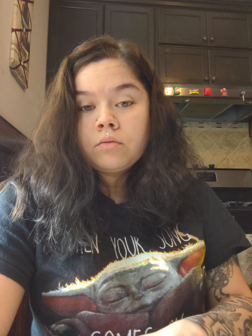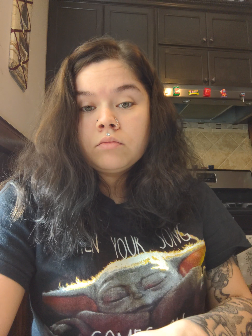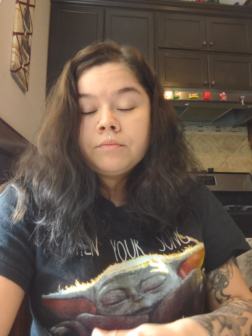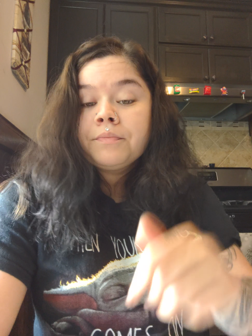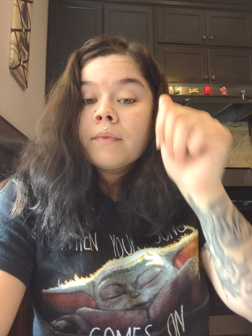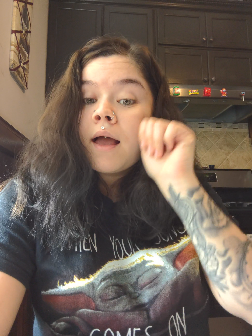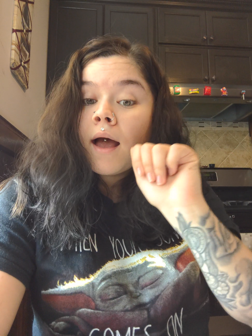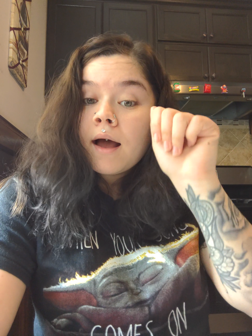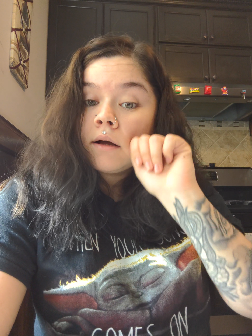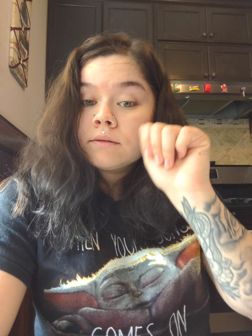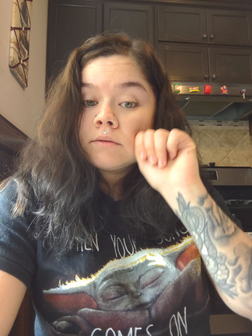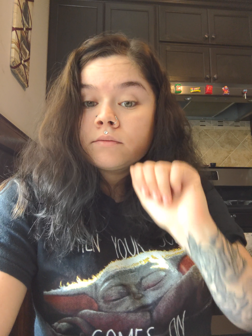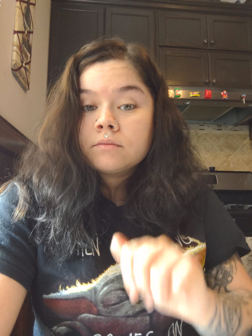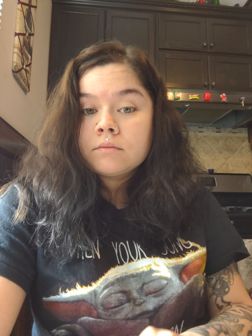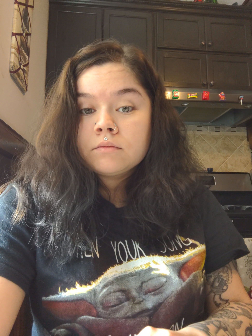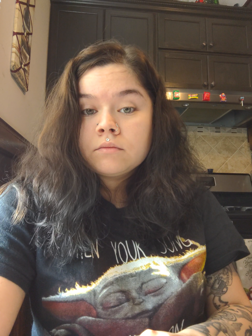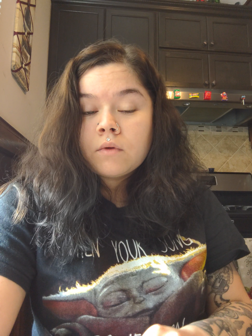aunt